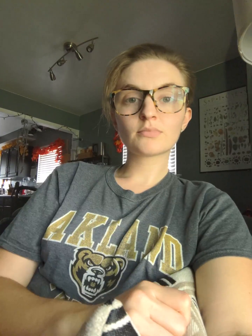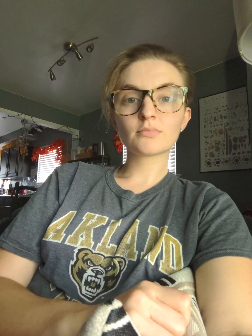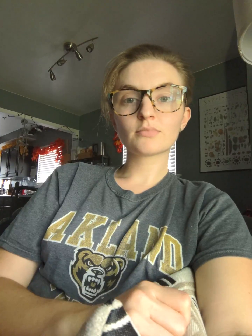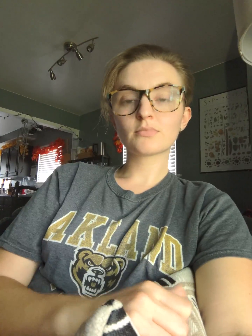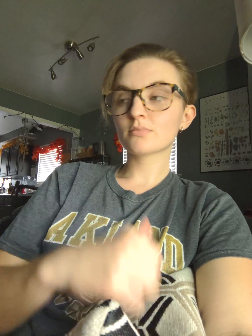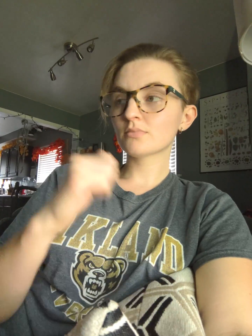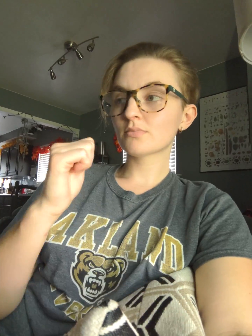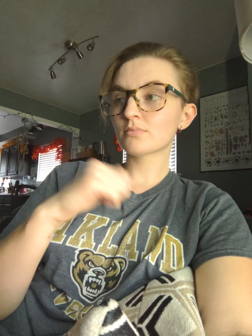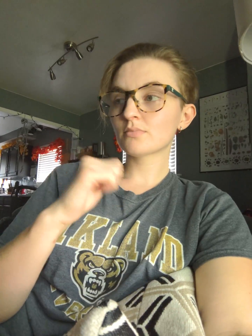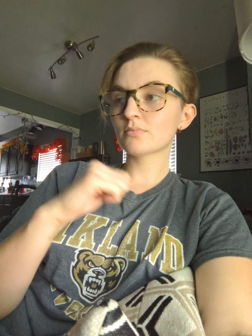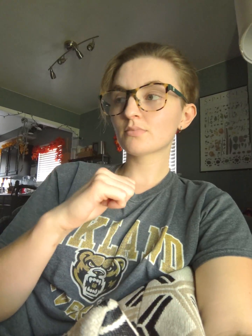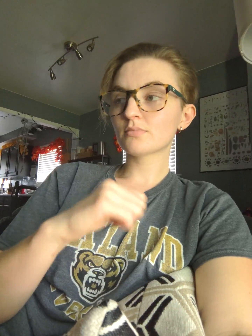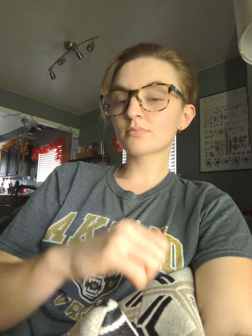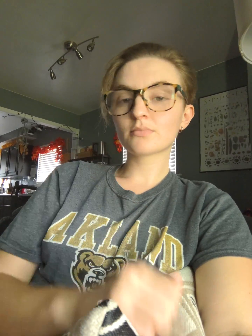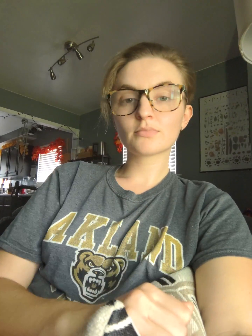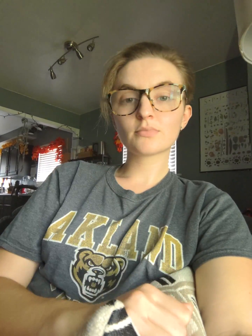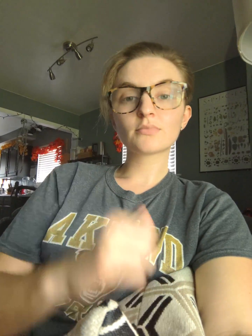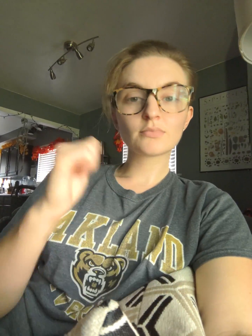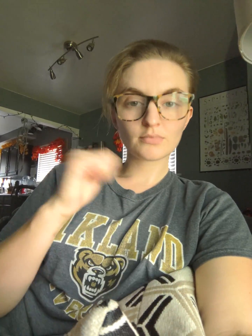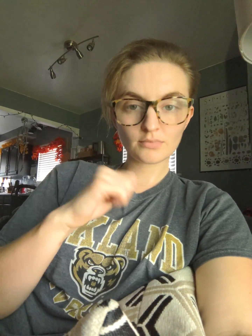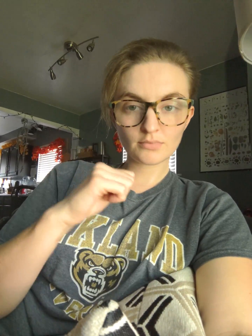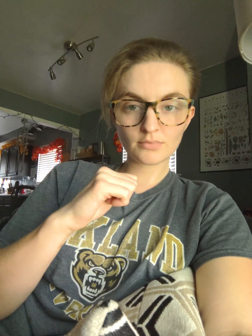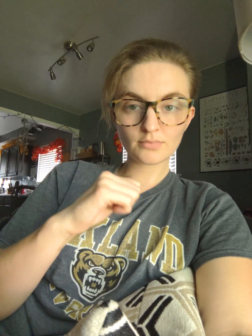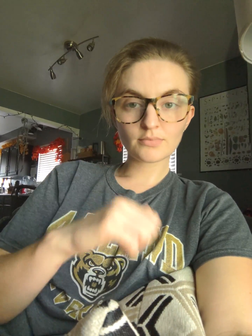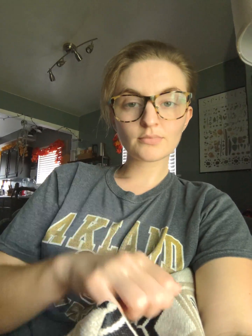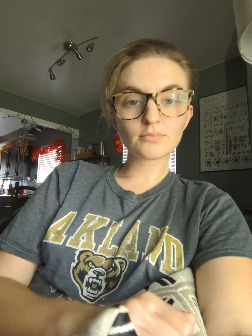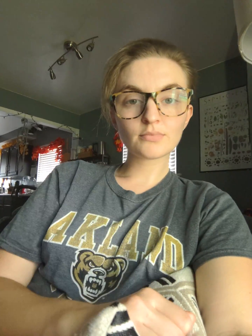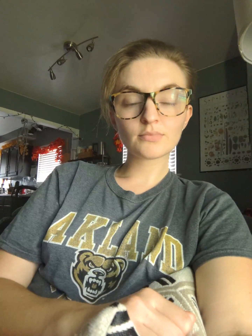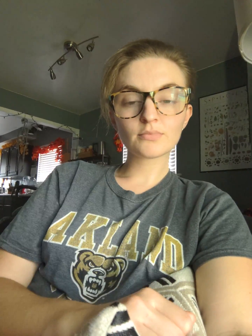rock